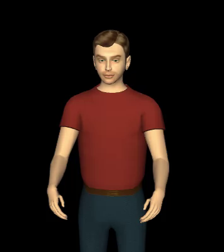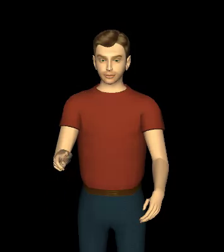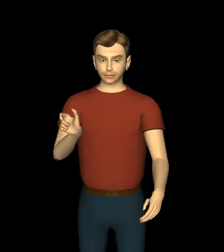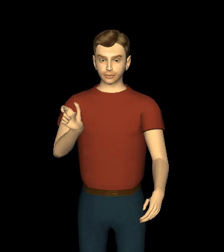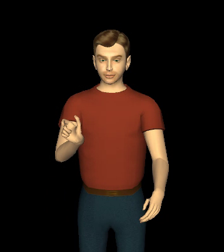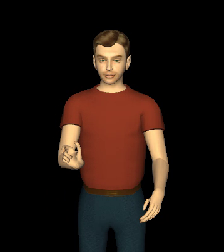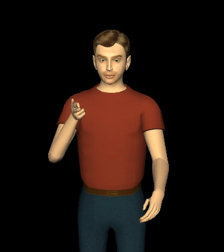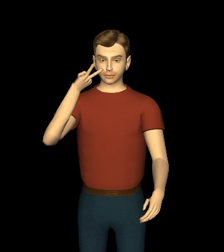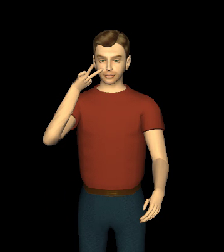نبيل